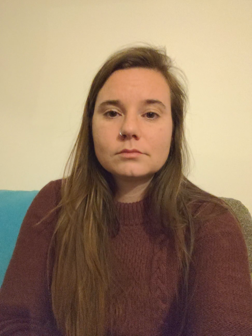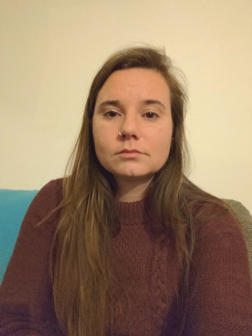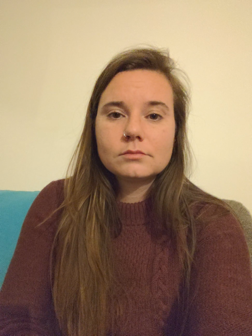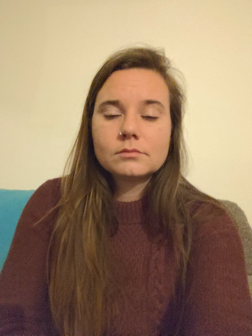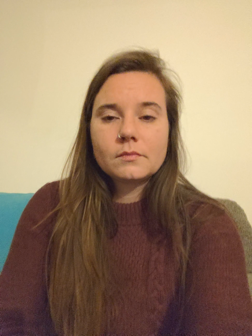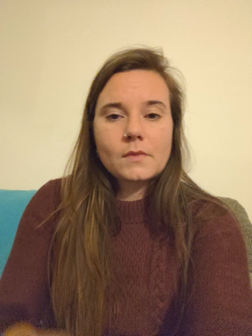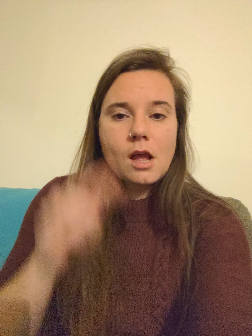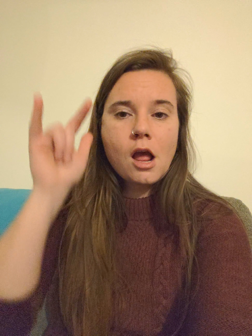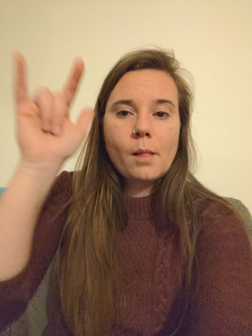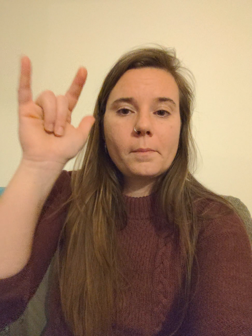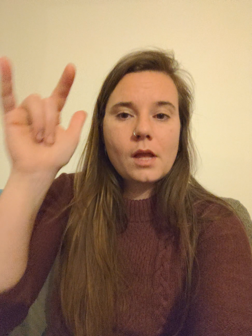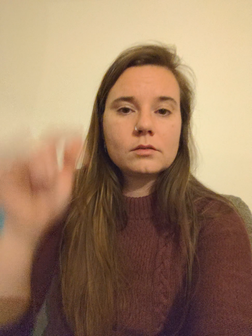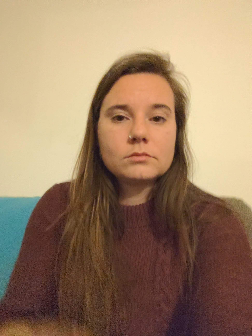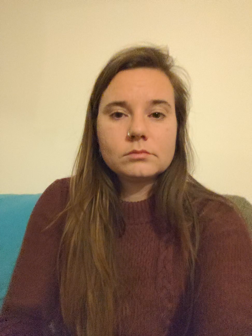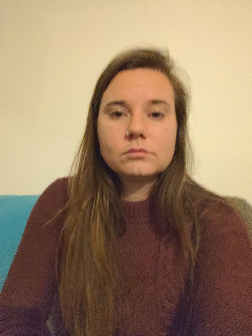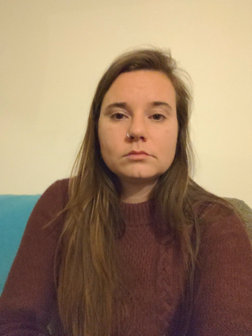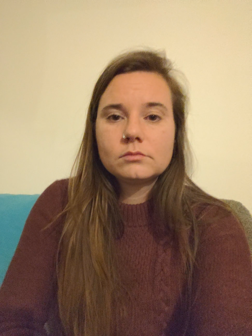airplane